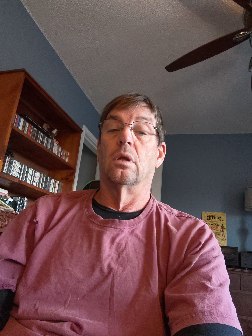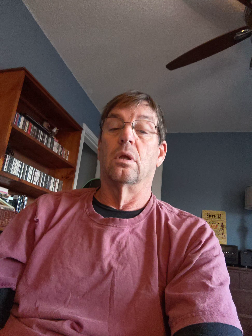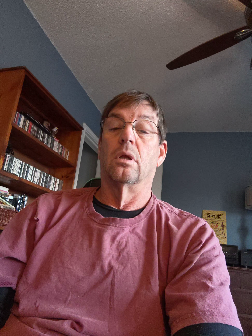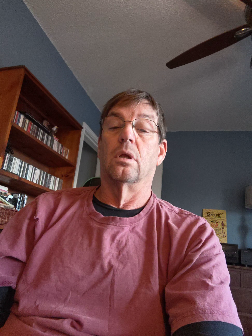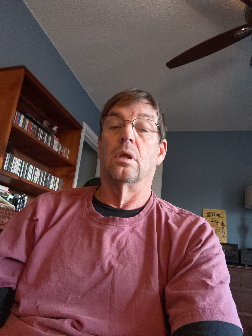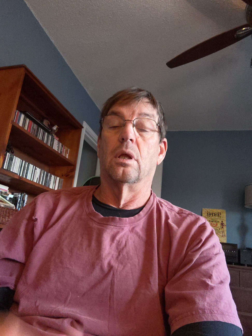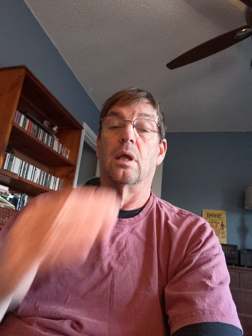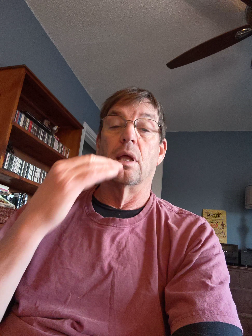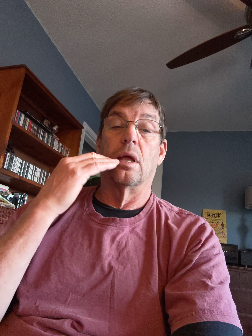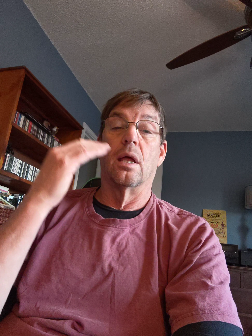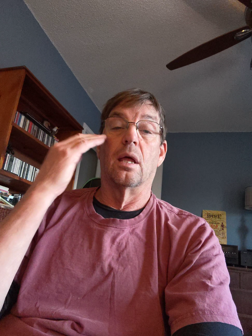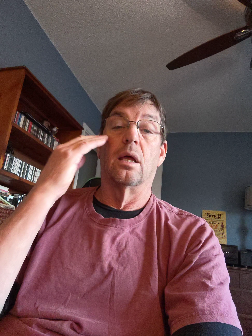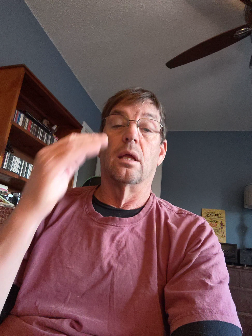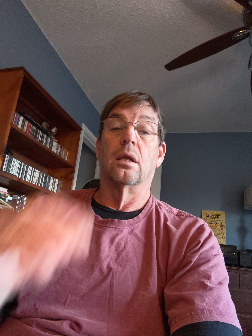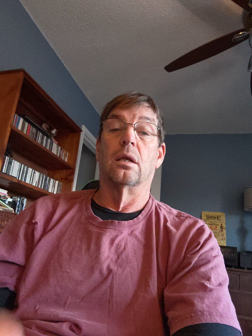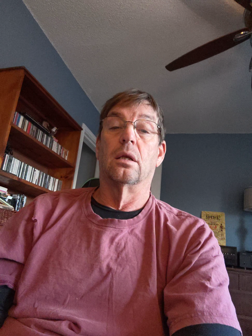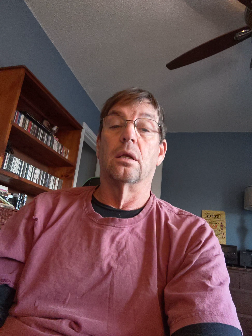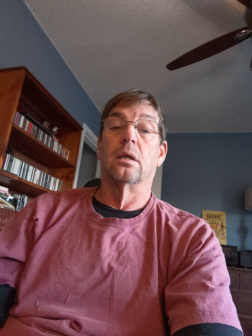head